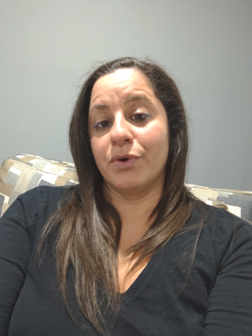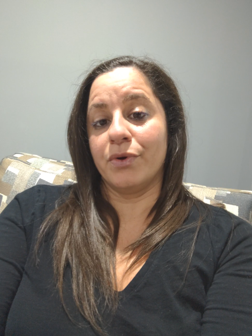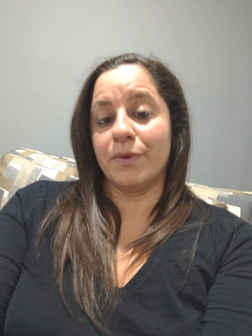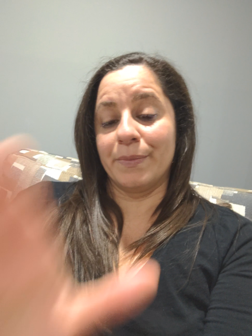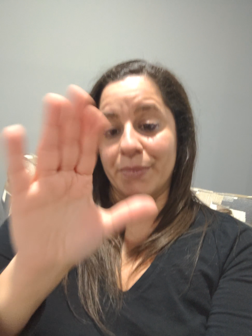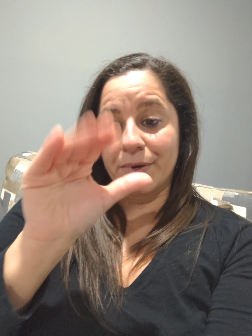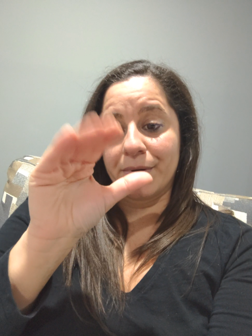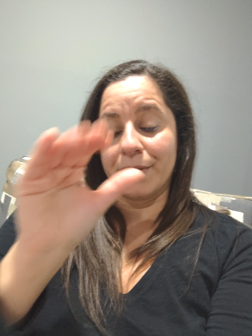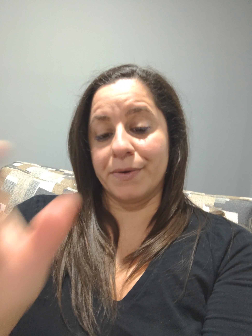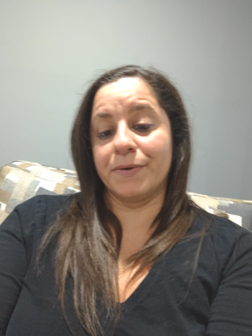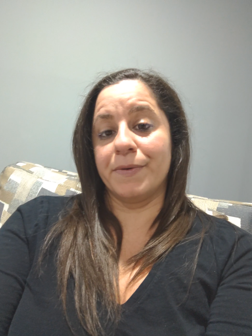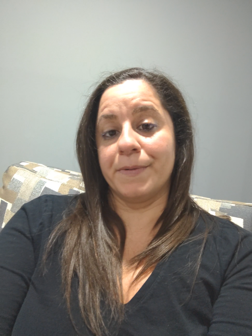bye